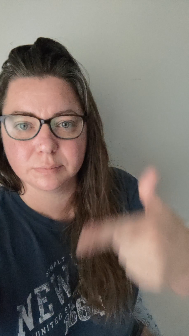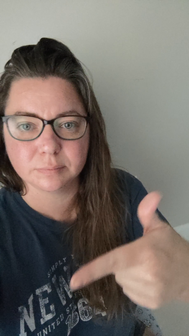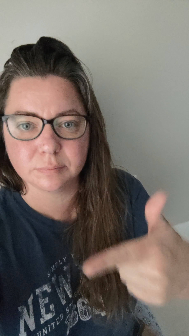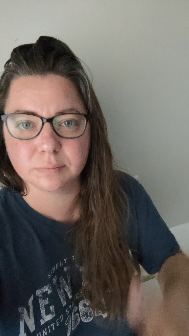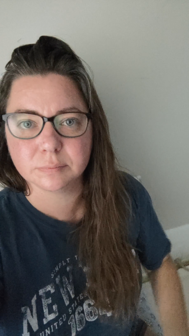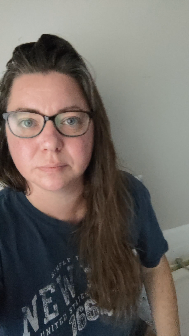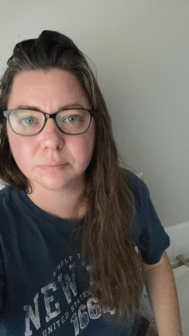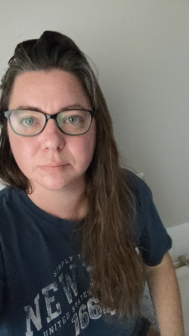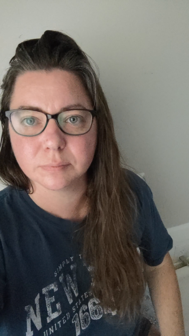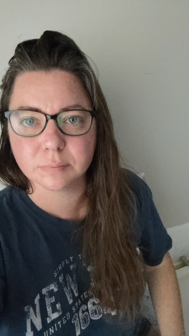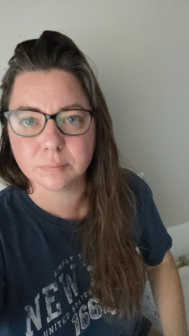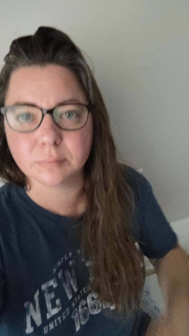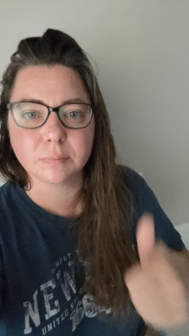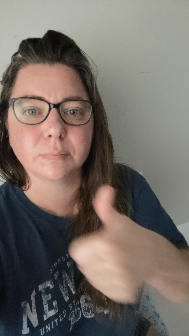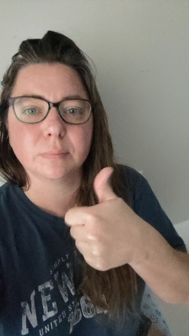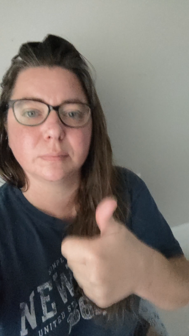basement